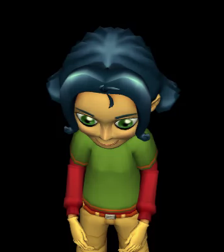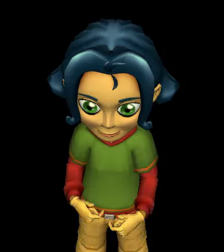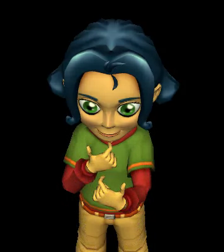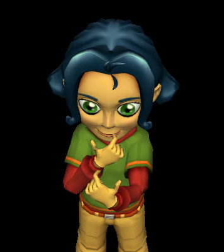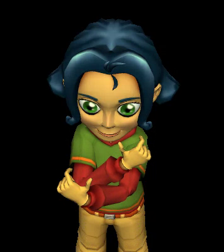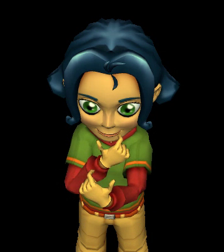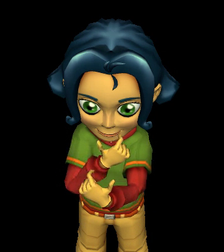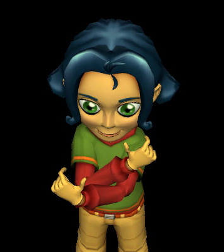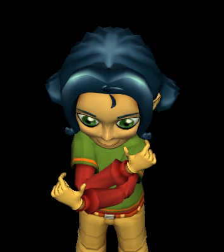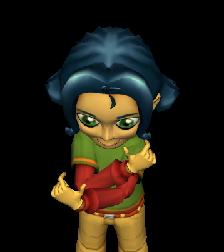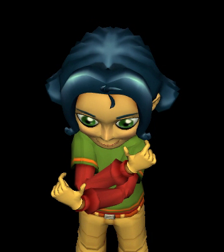يضحك